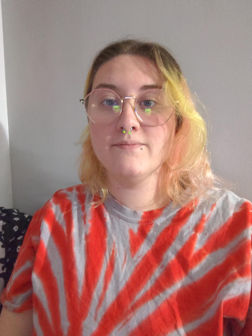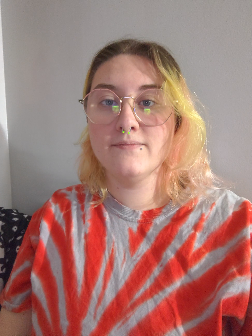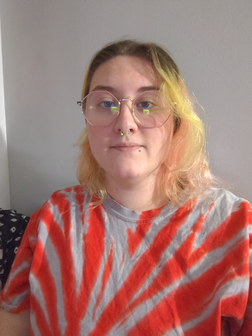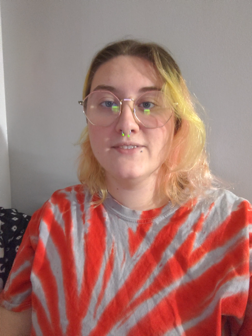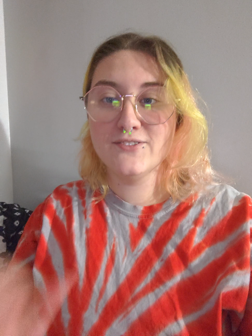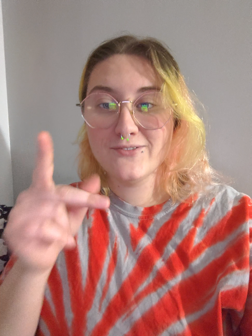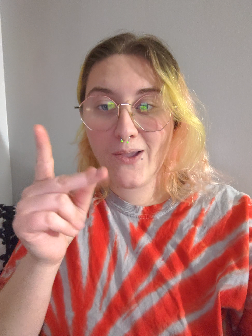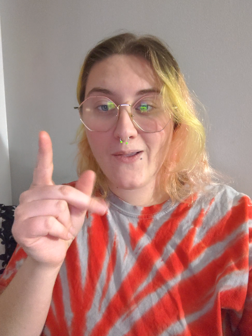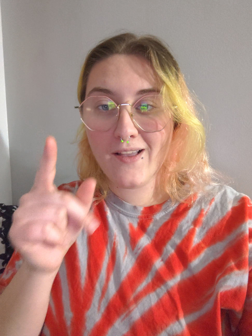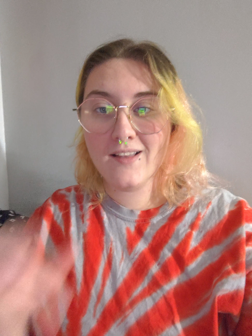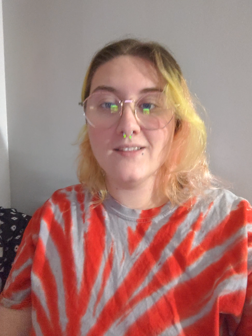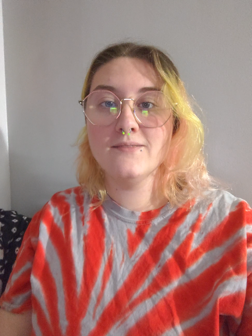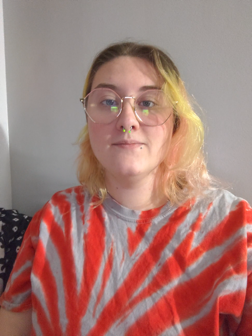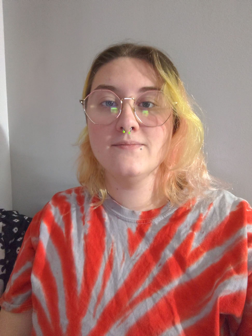dog